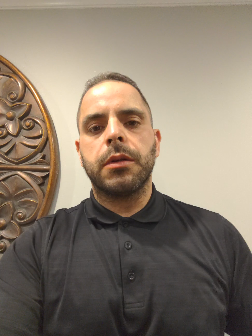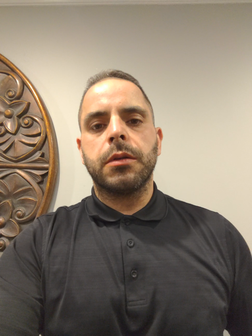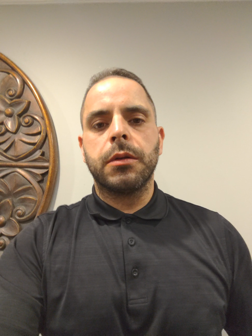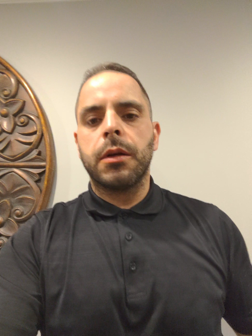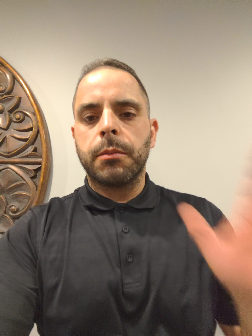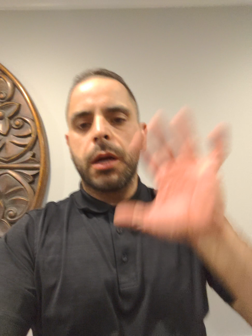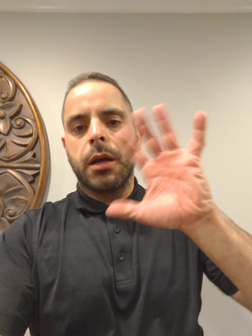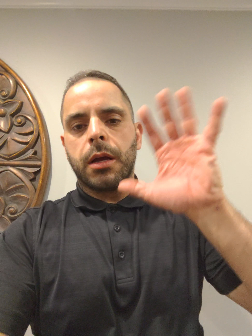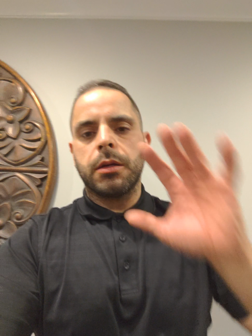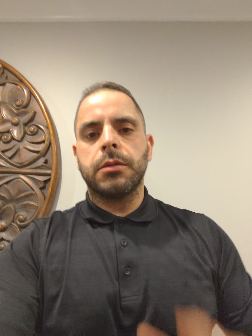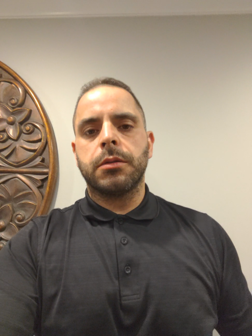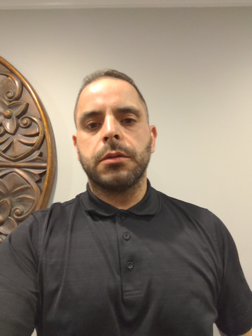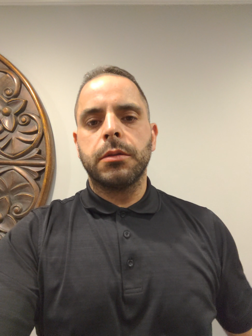bye